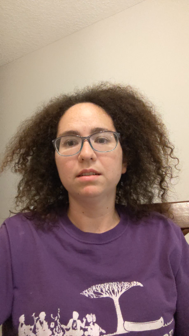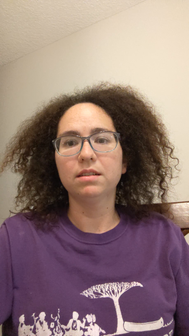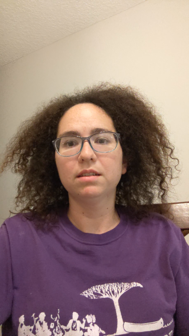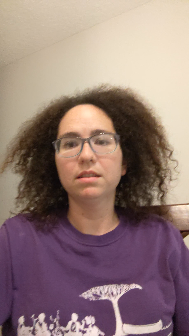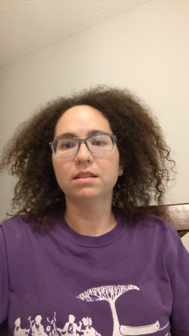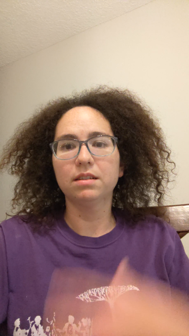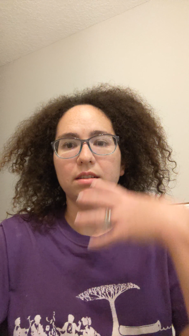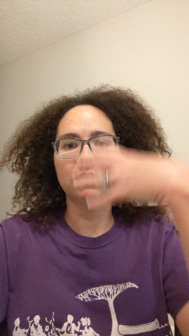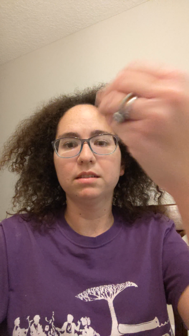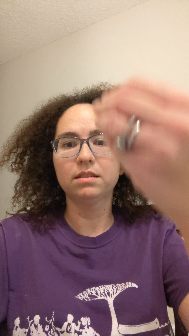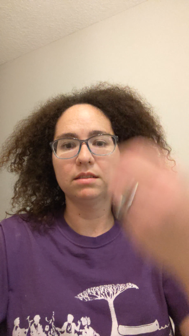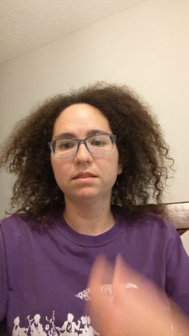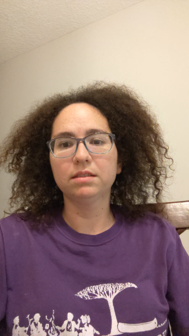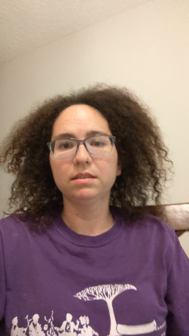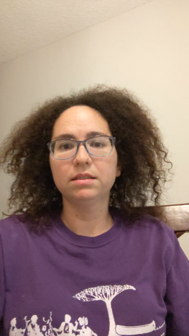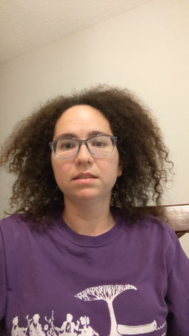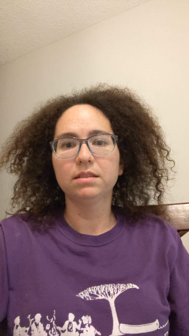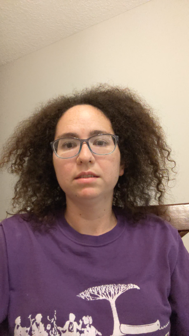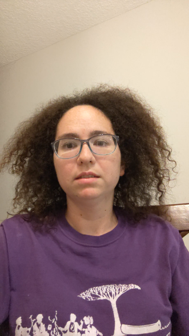got to